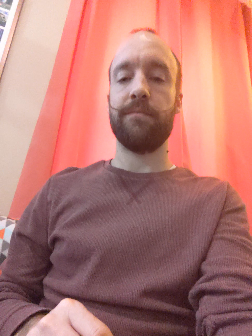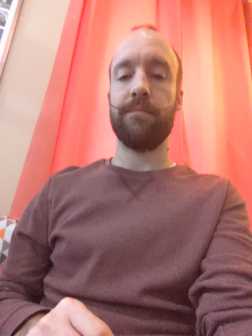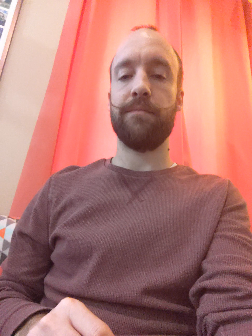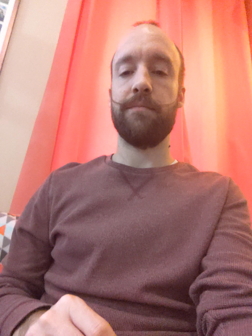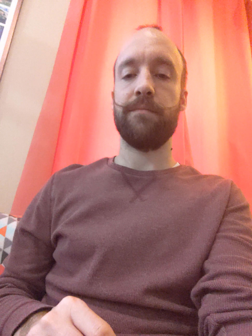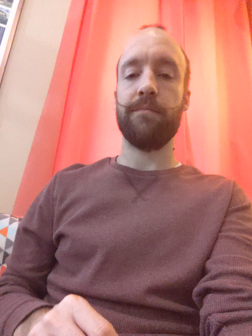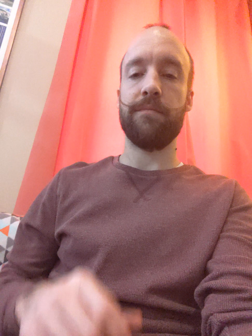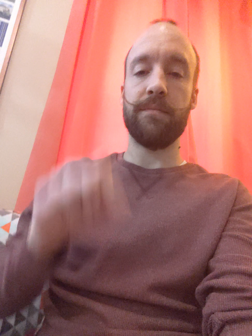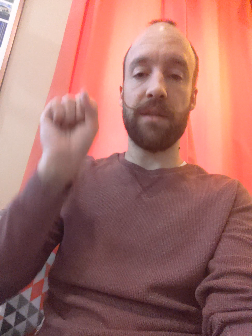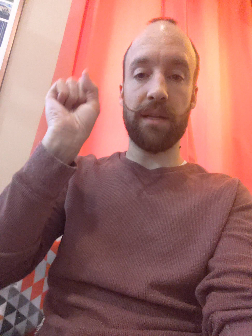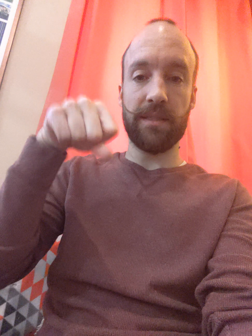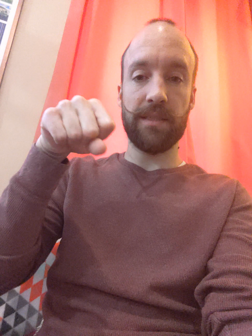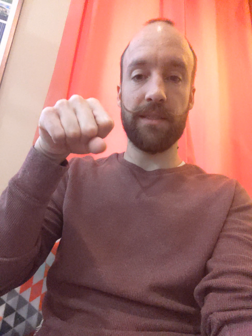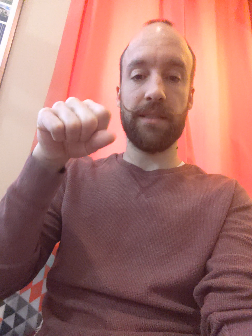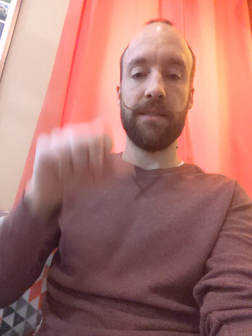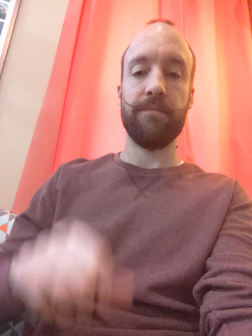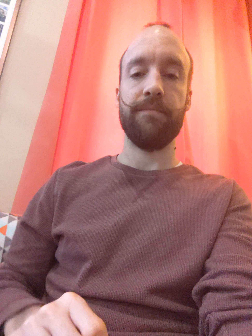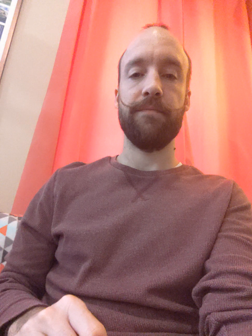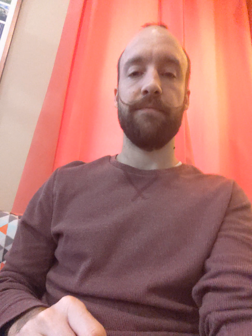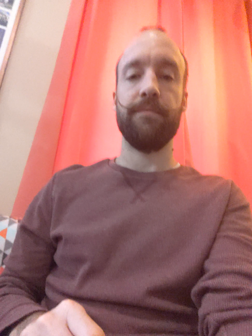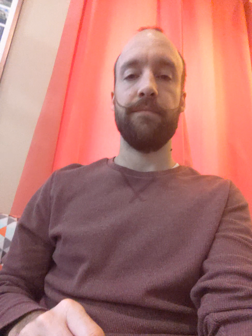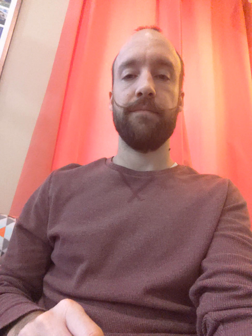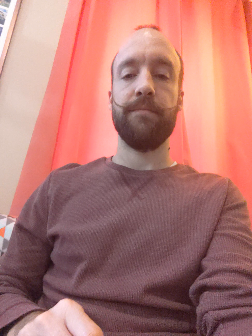yes